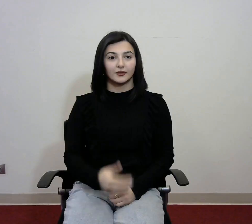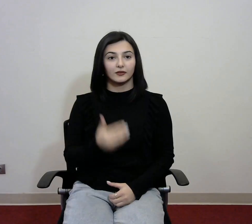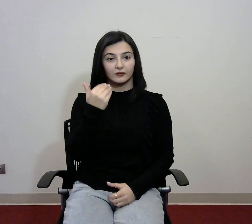siz